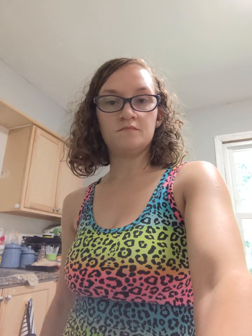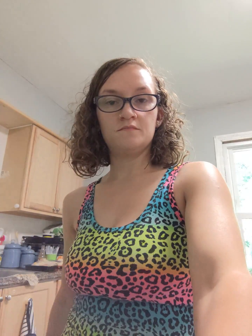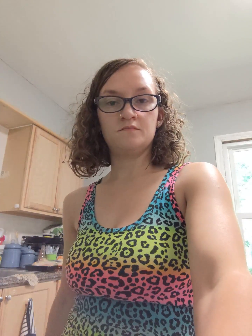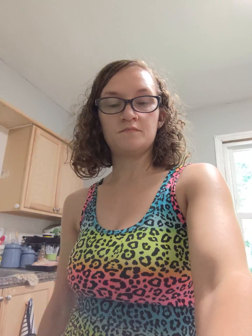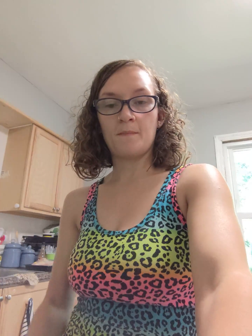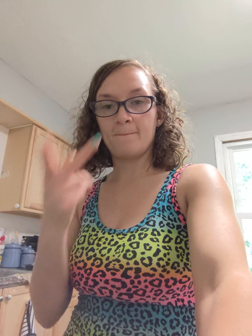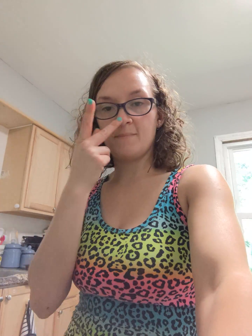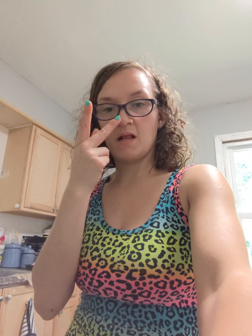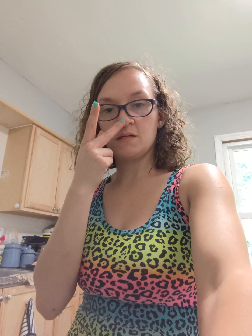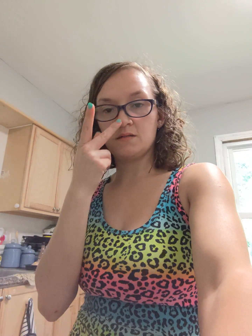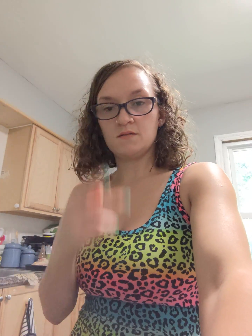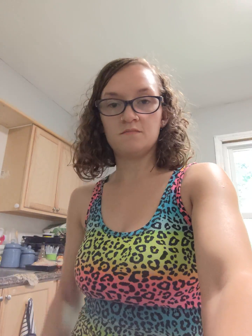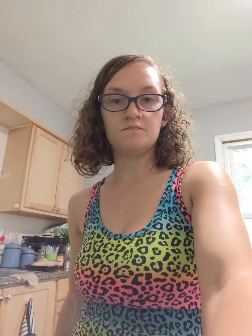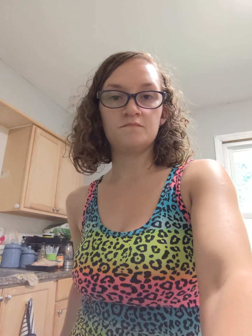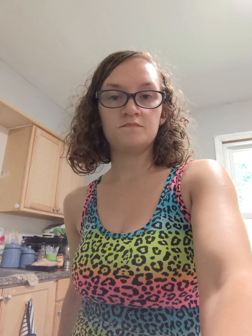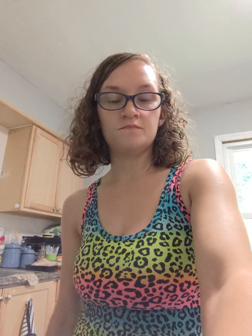penis